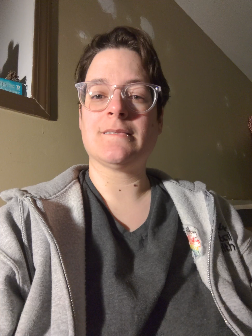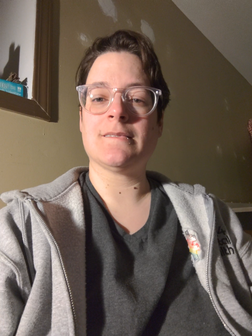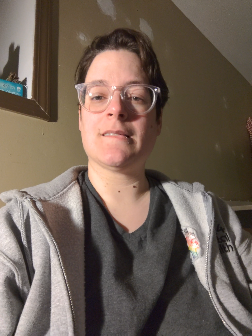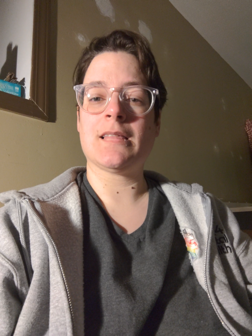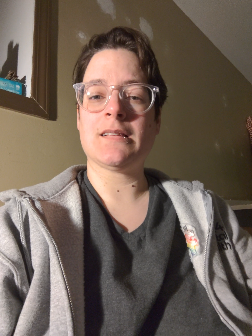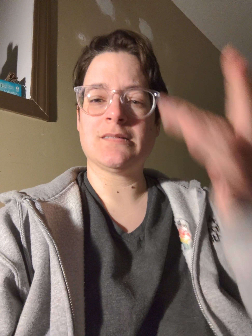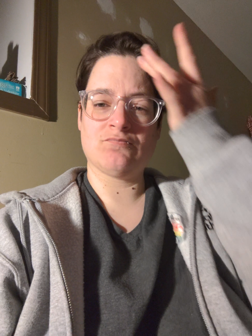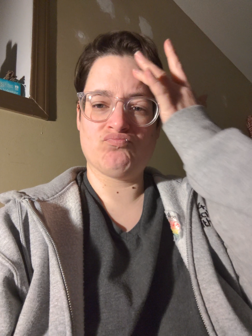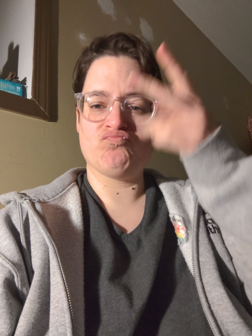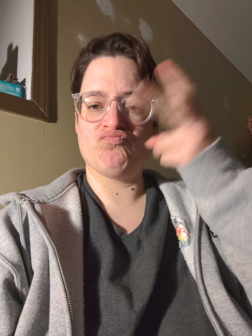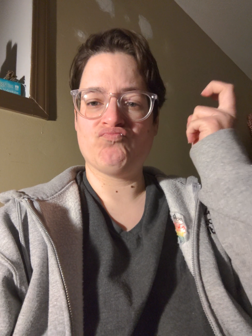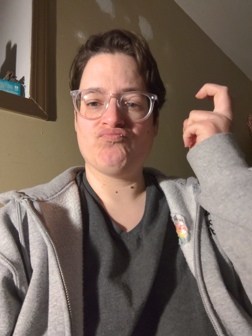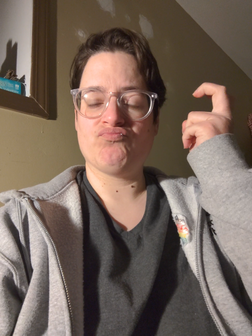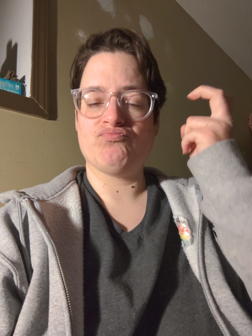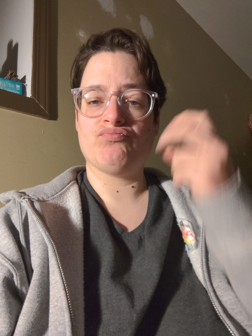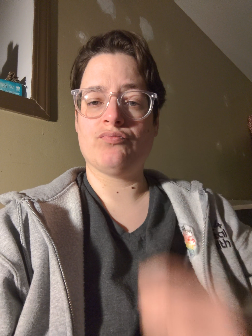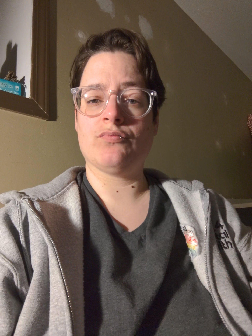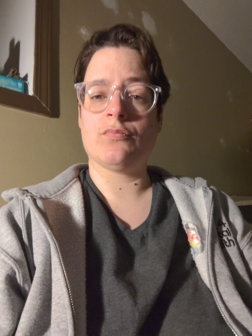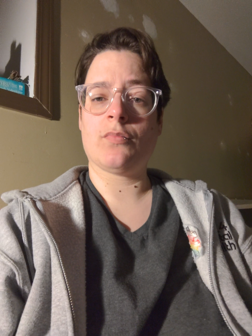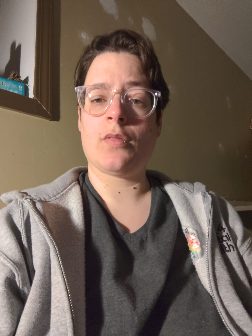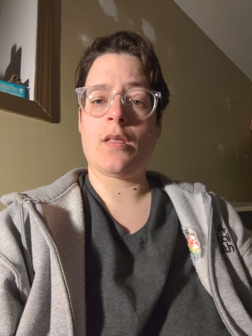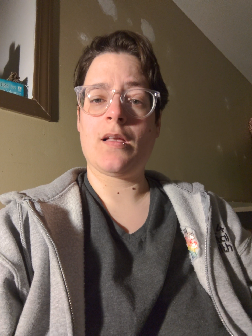sick